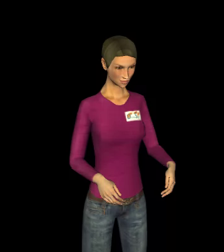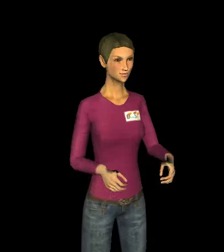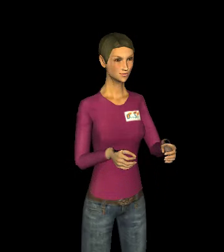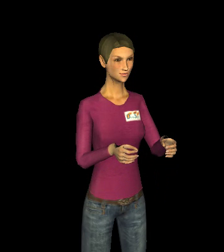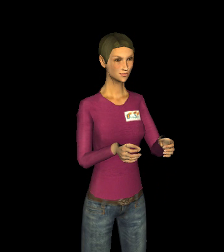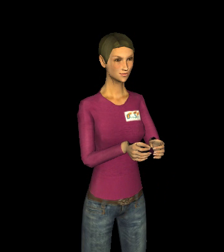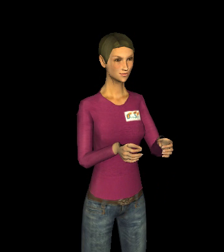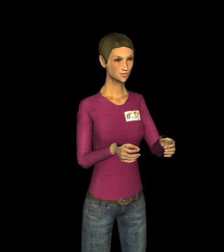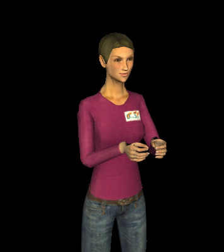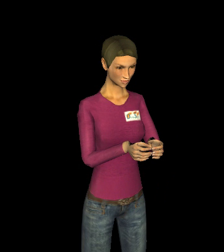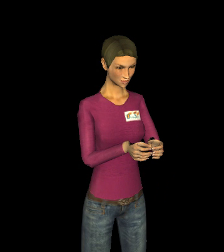مجموعة